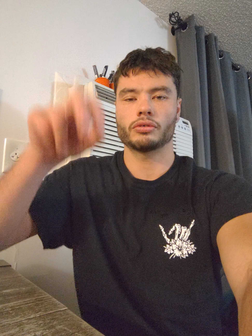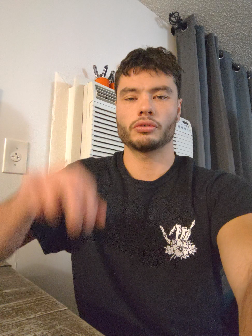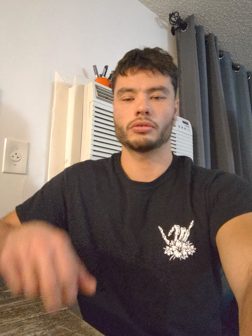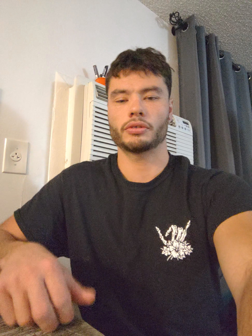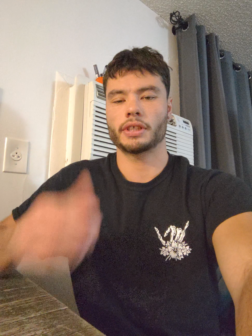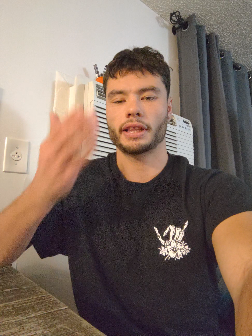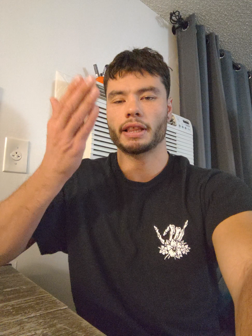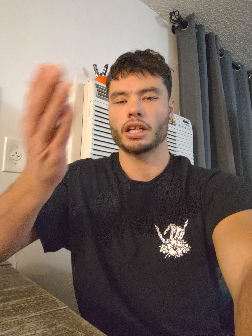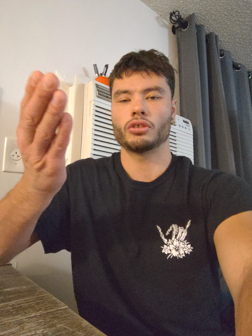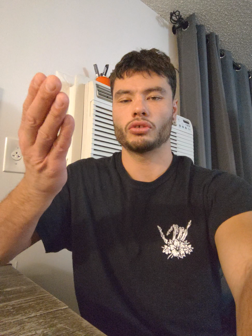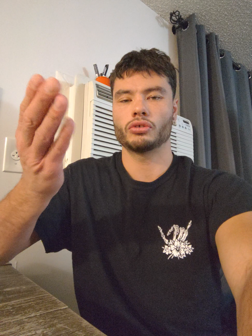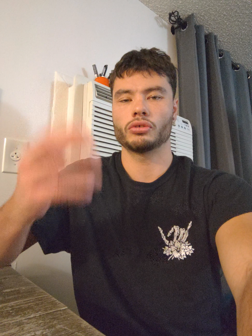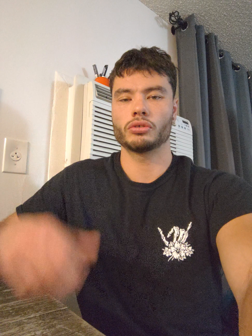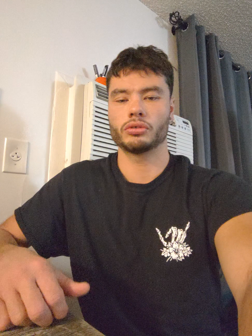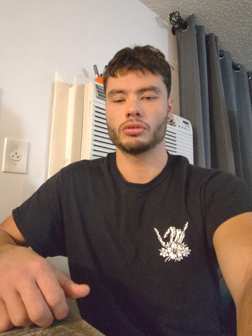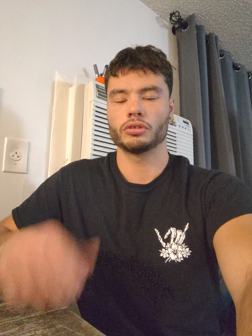there